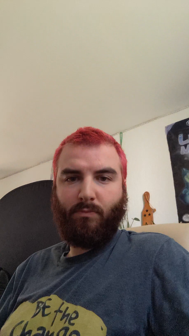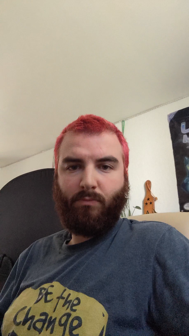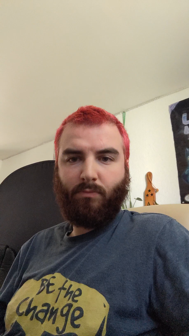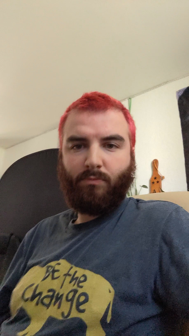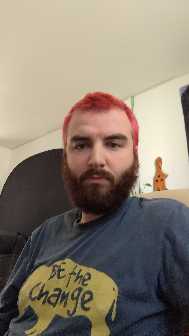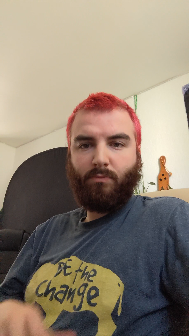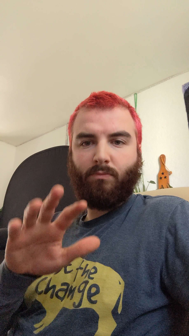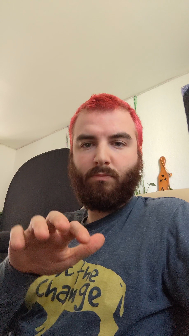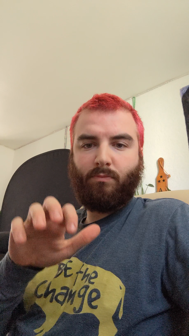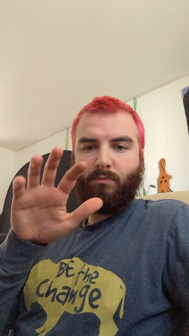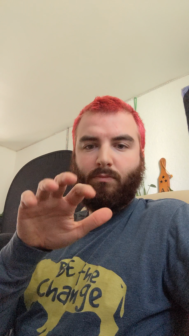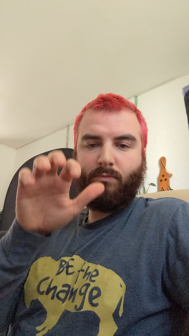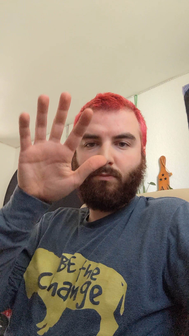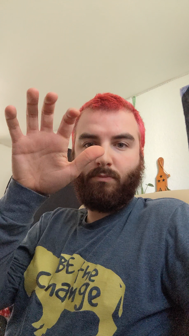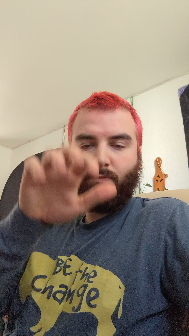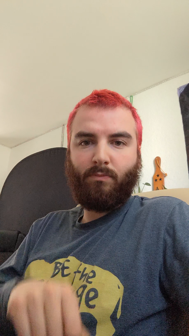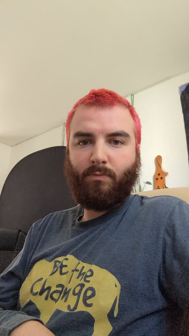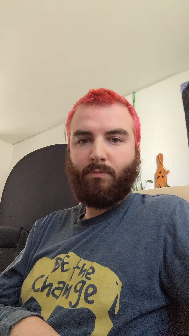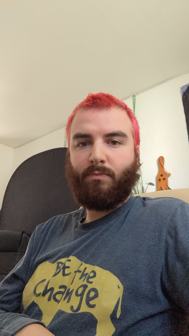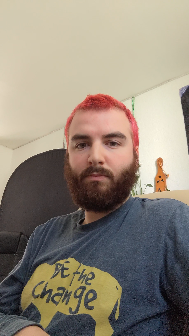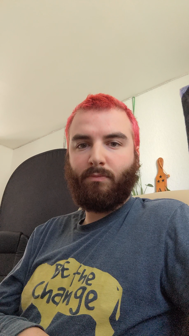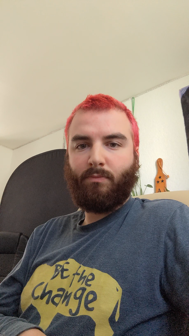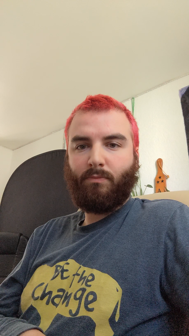climb